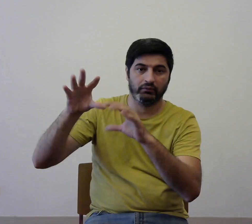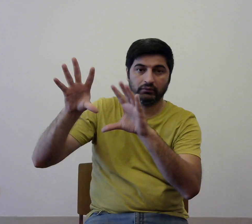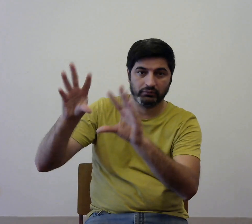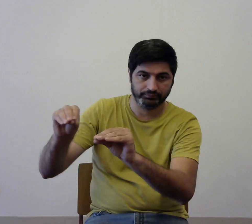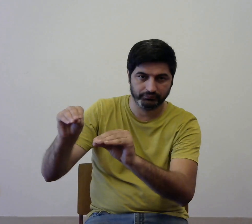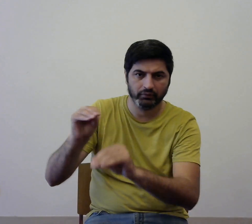söndurə